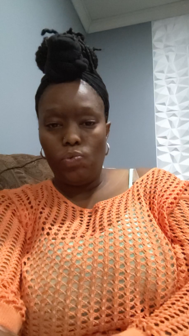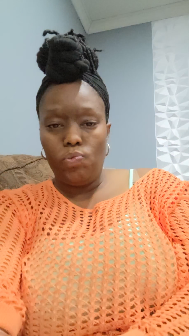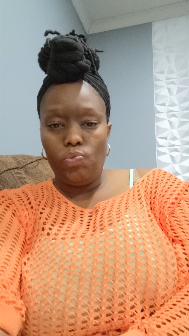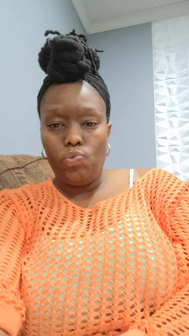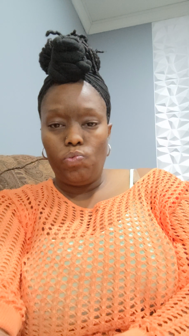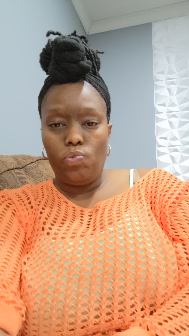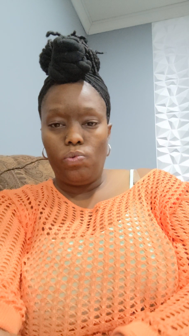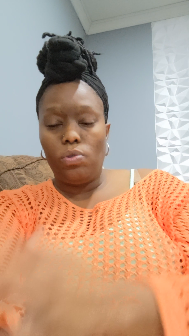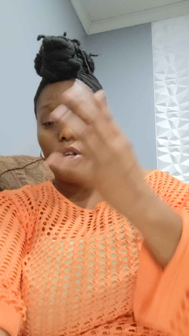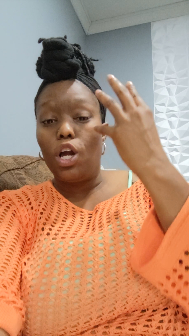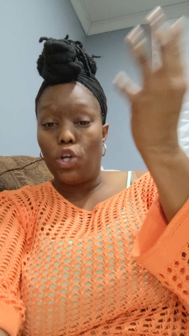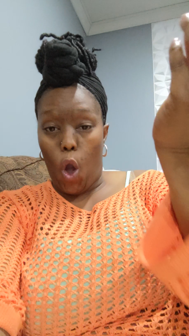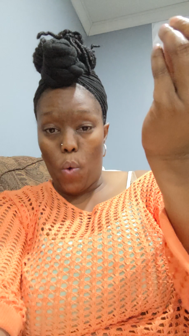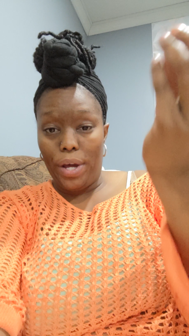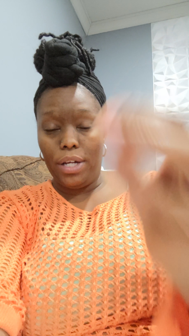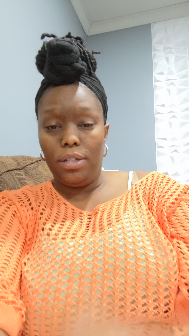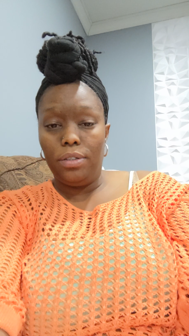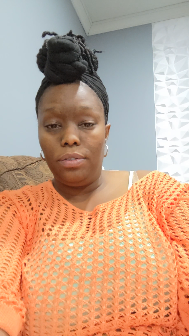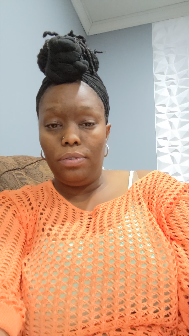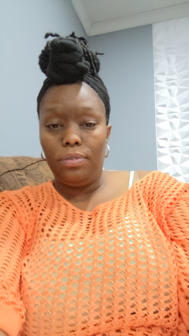going to